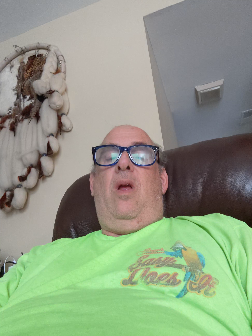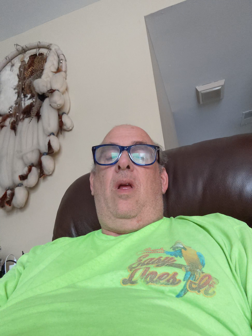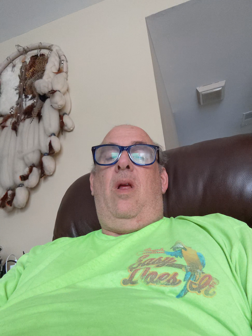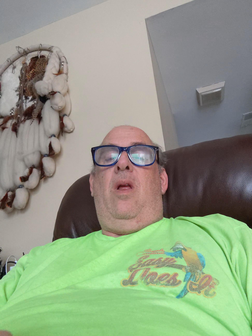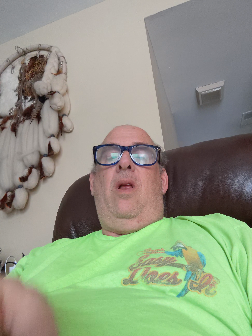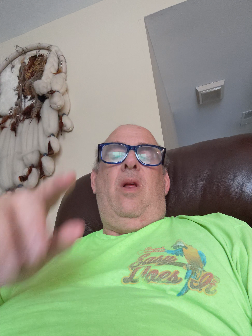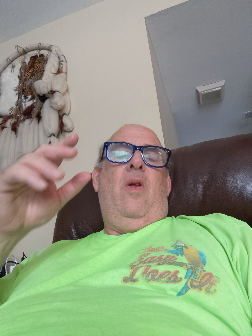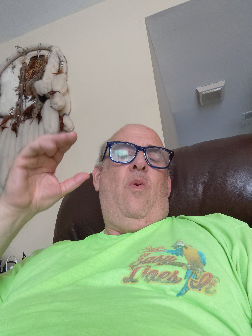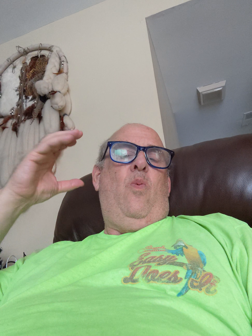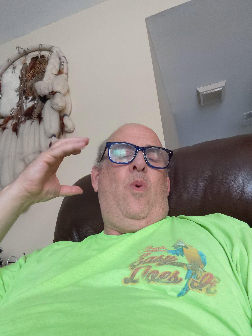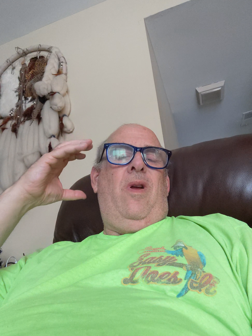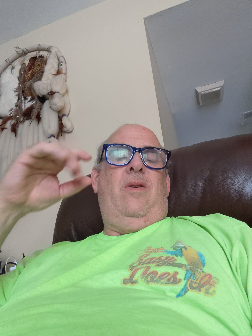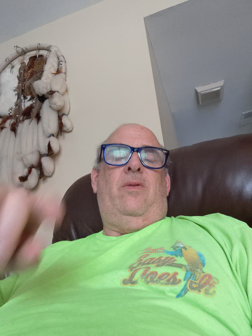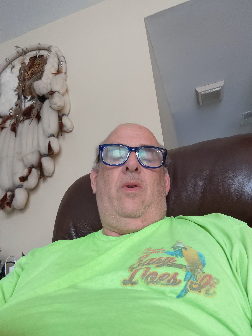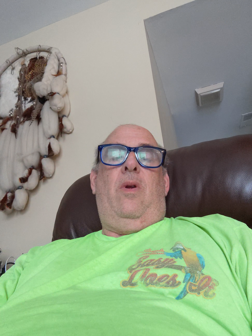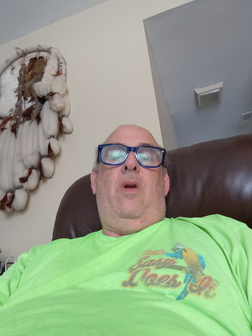radio